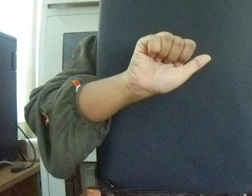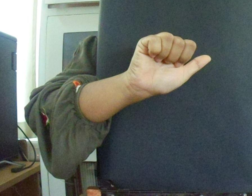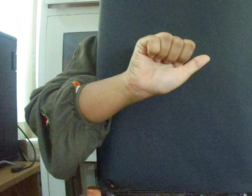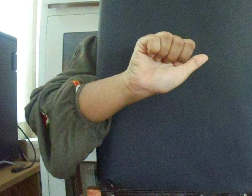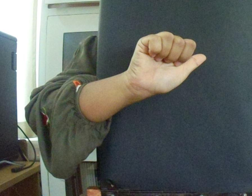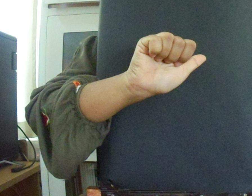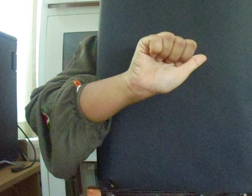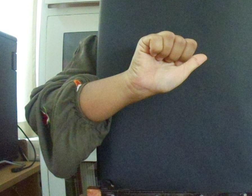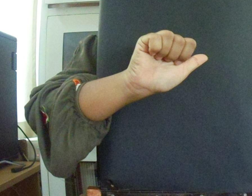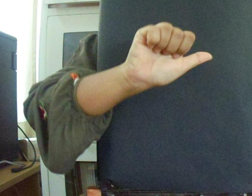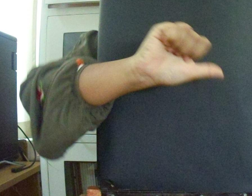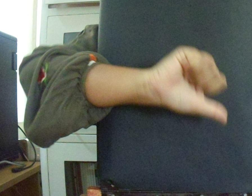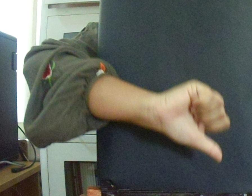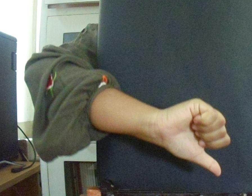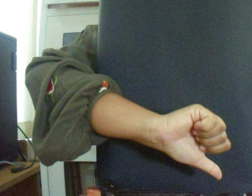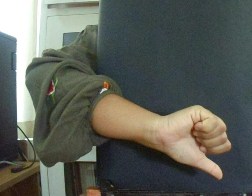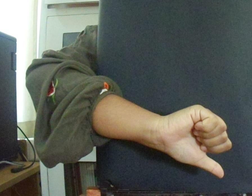lose